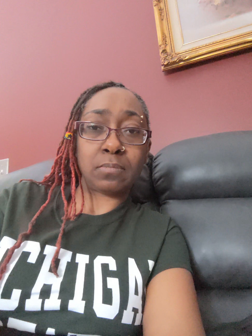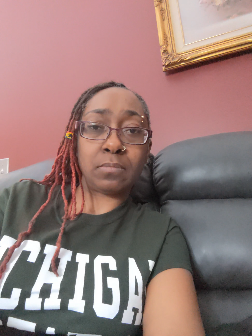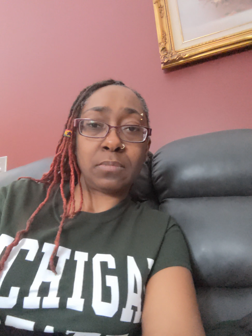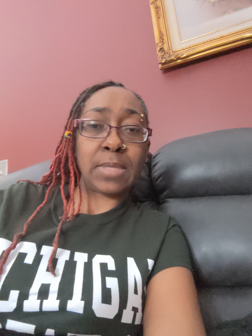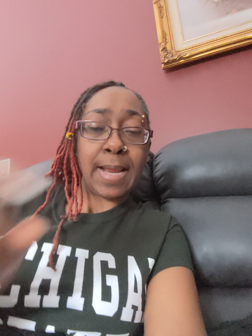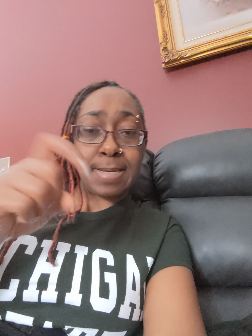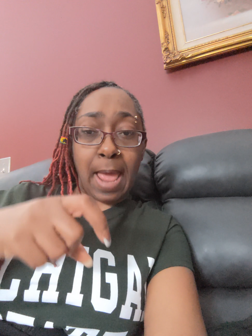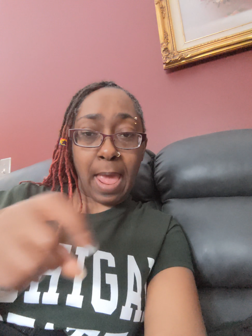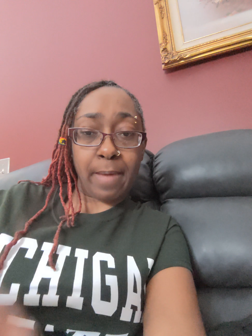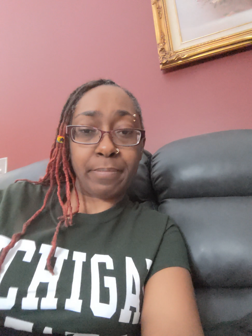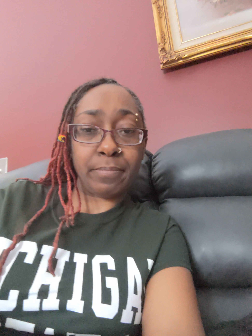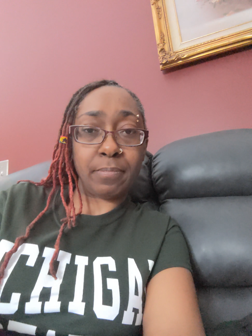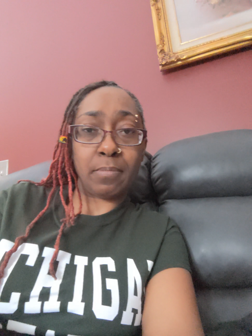time